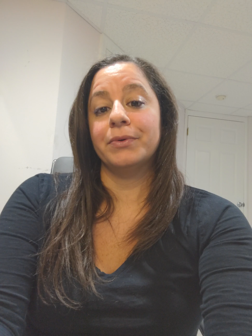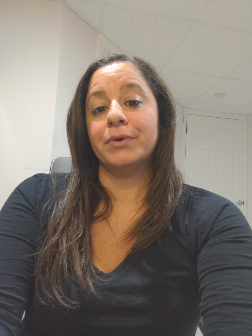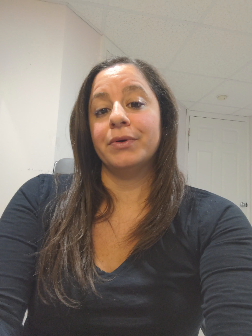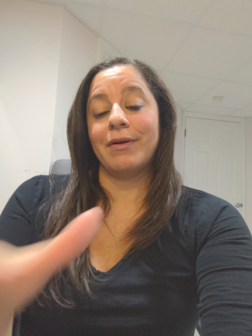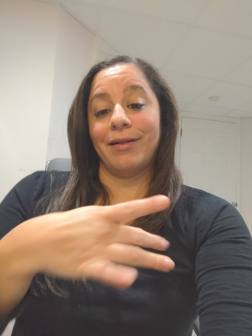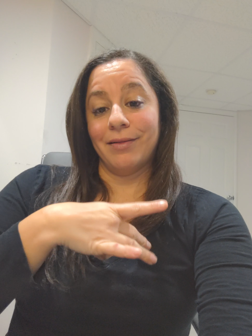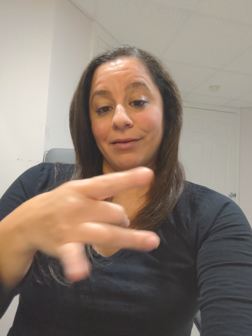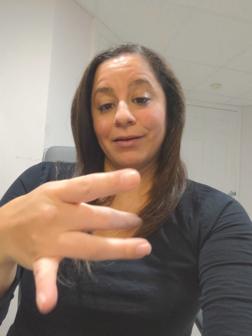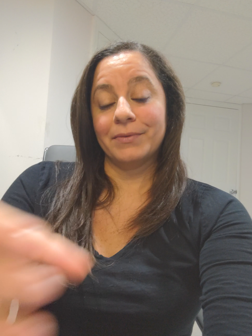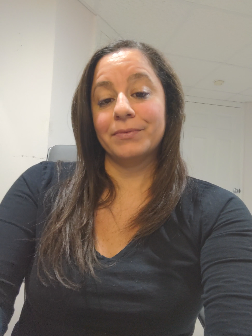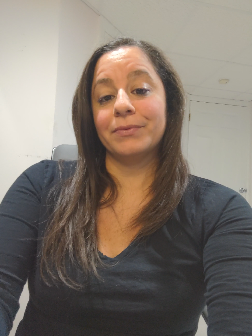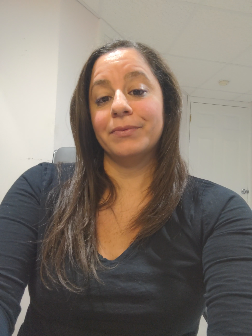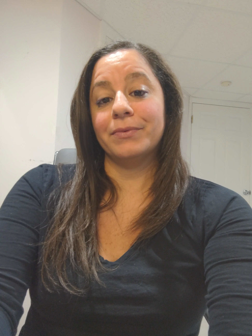like